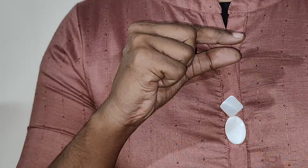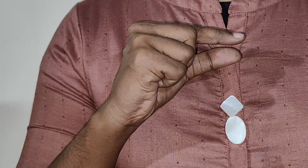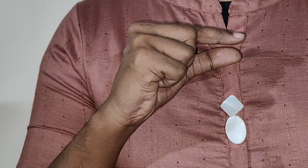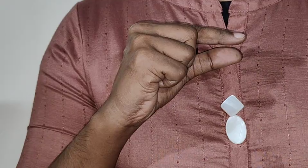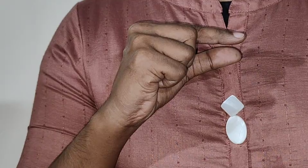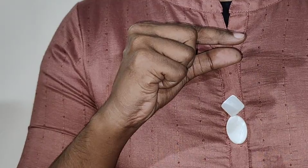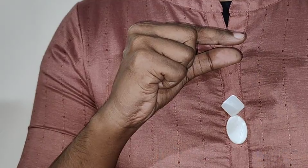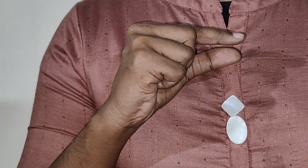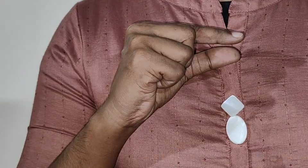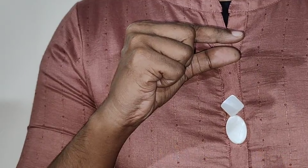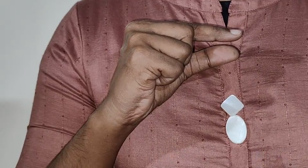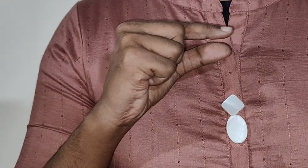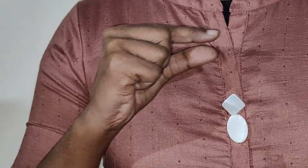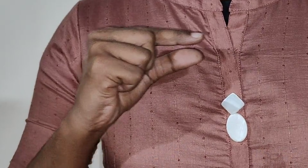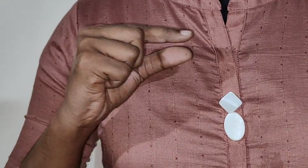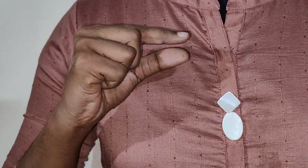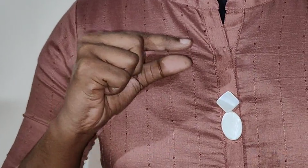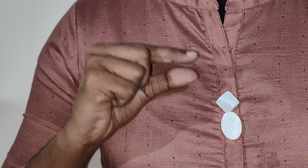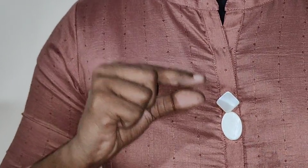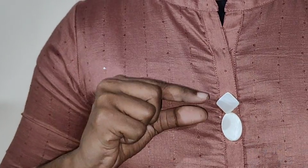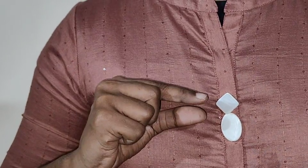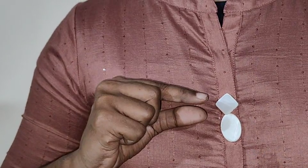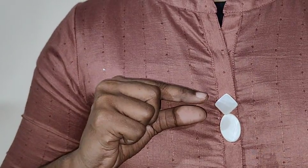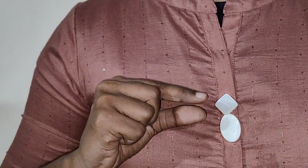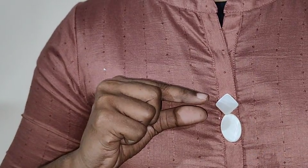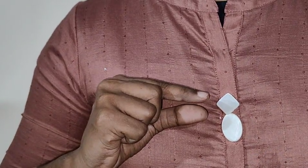ഊ